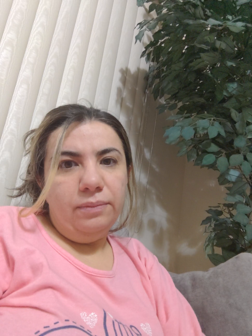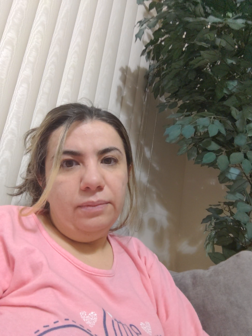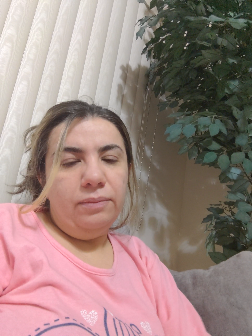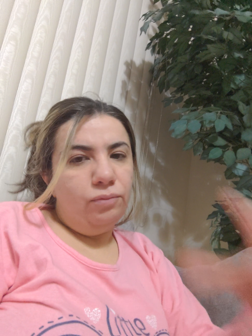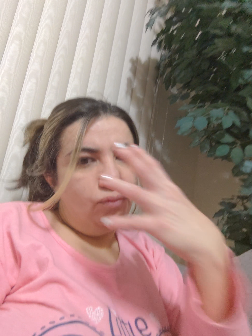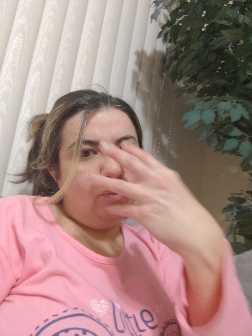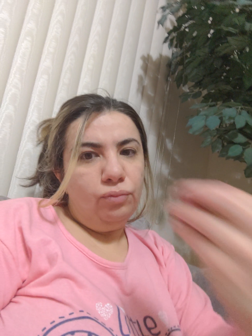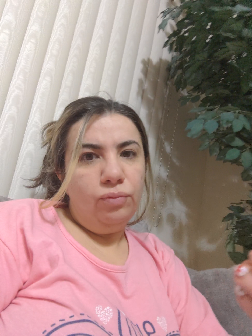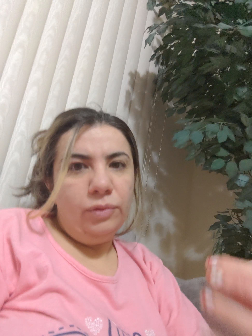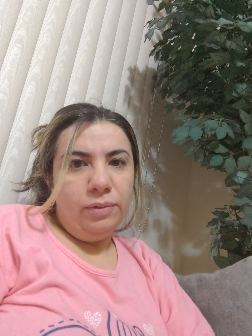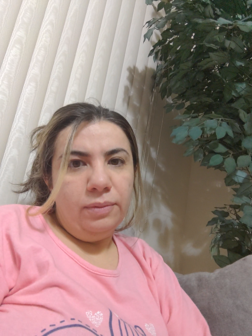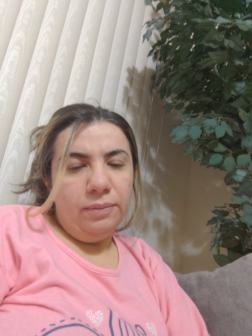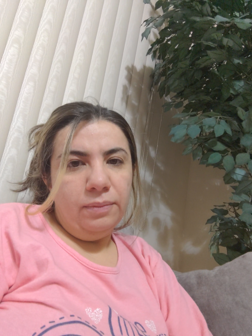wolf